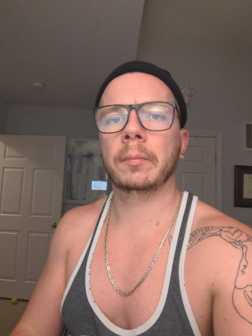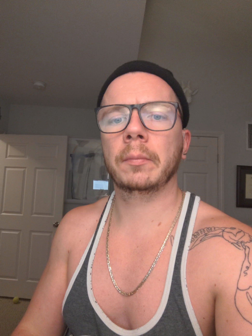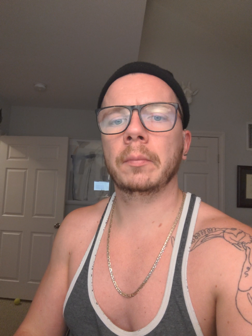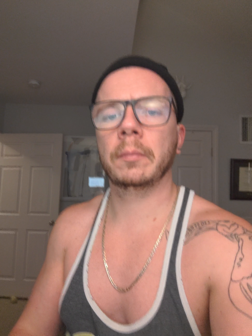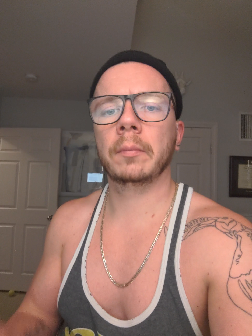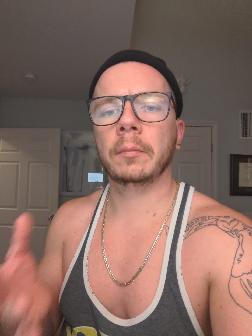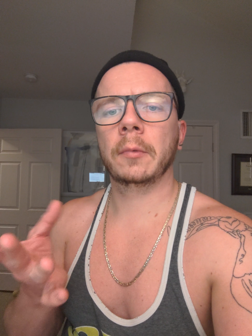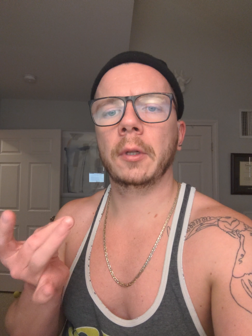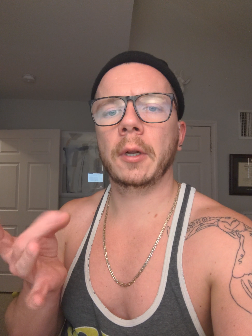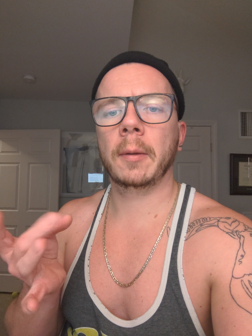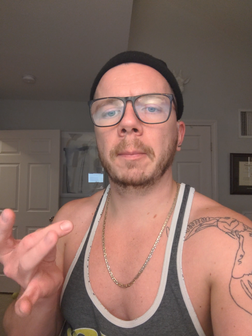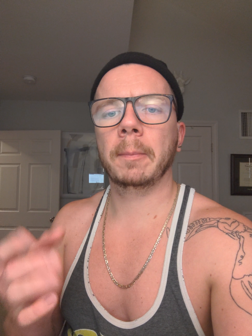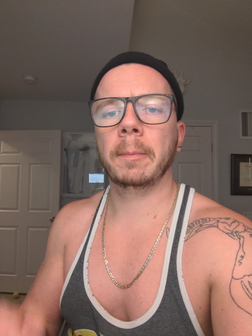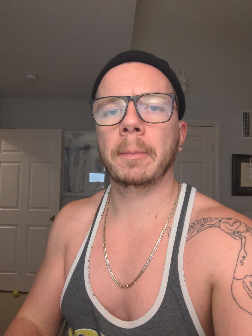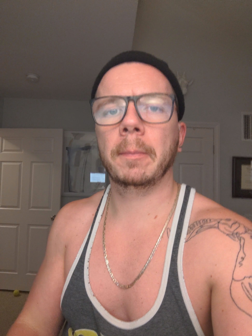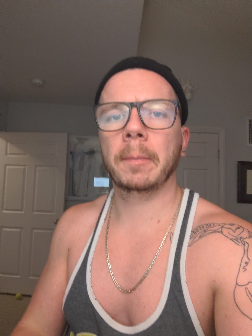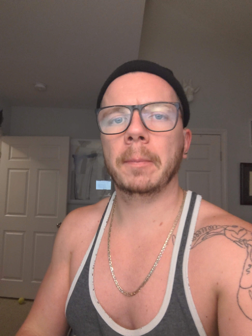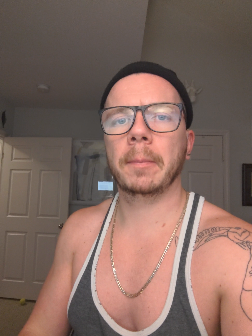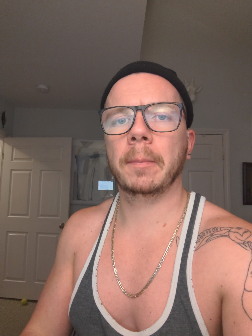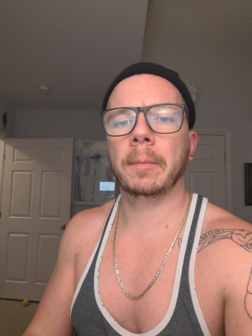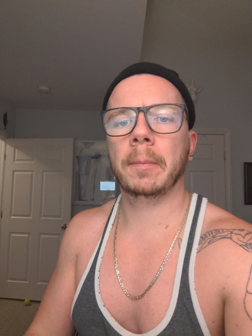sticky